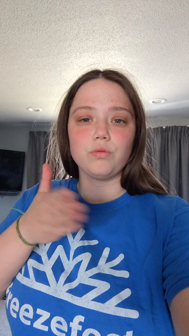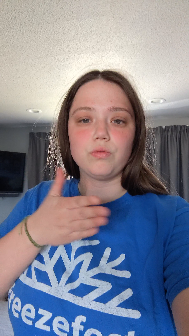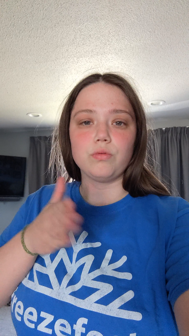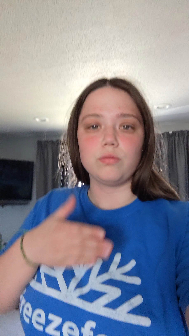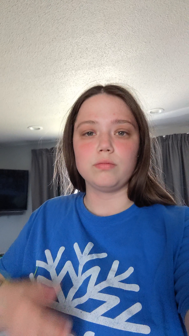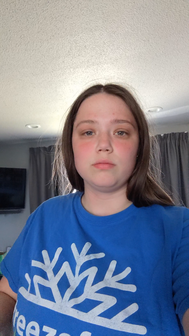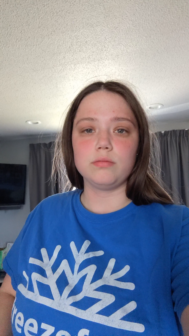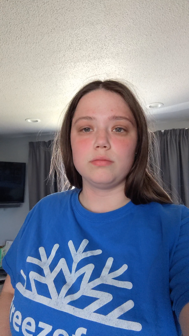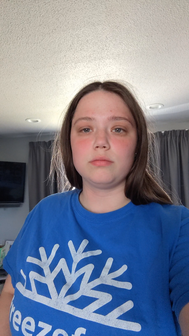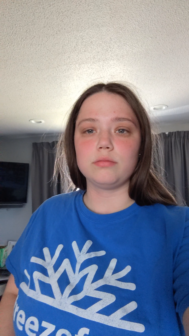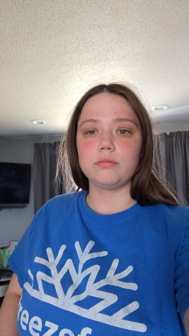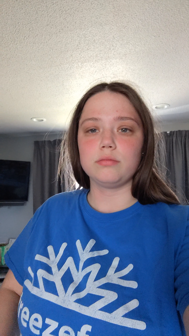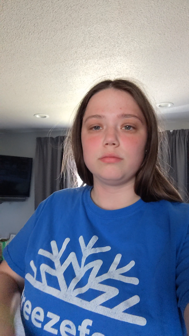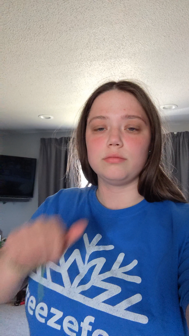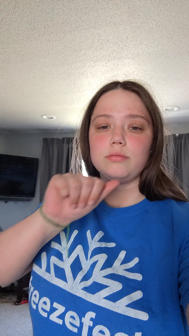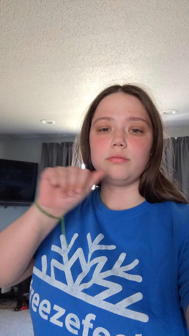a